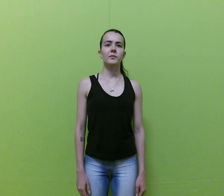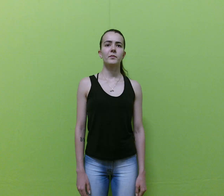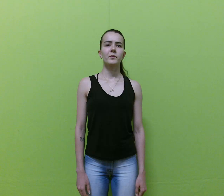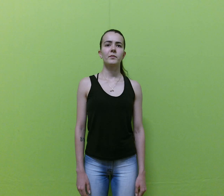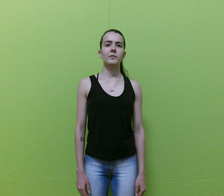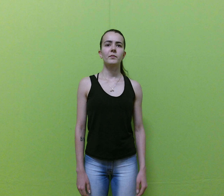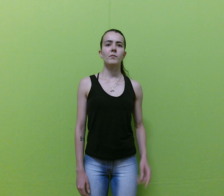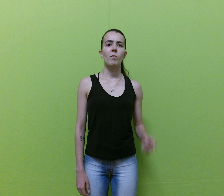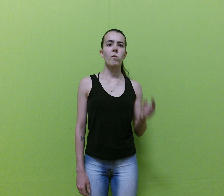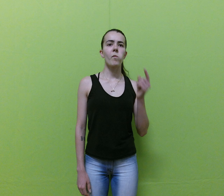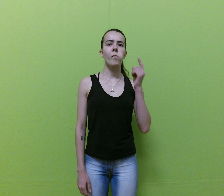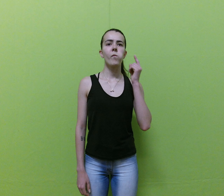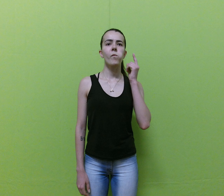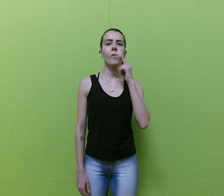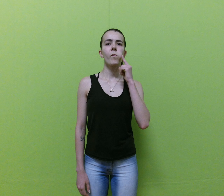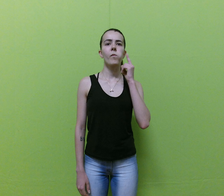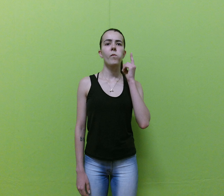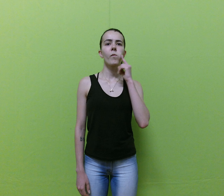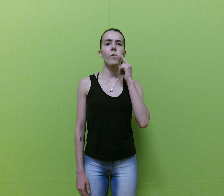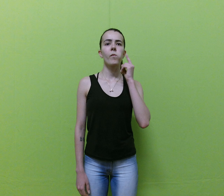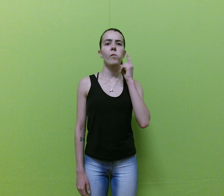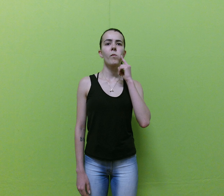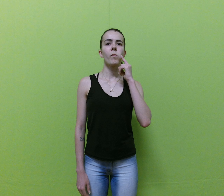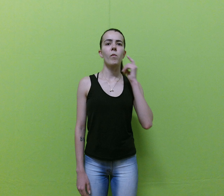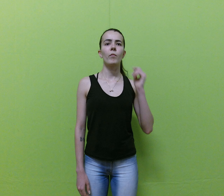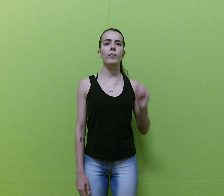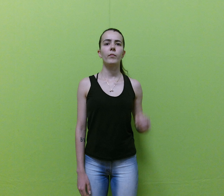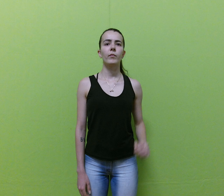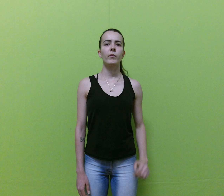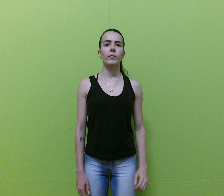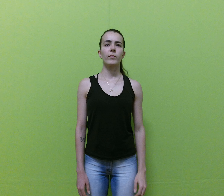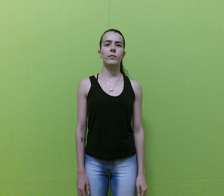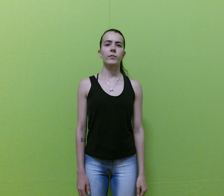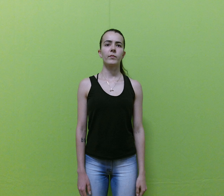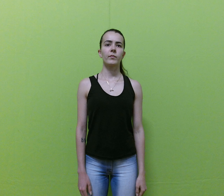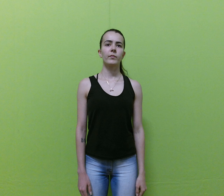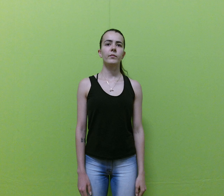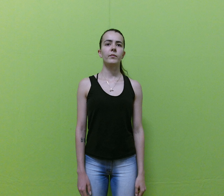bala